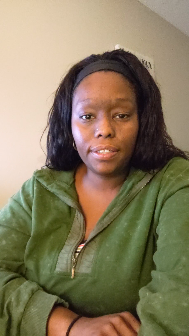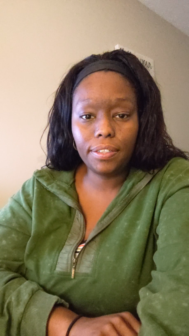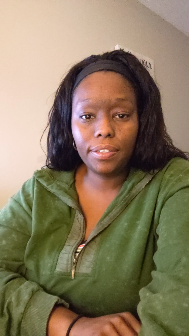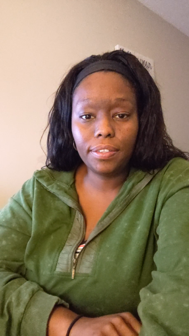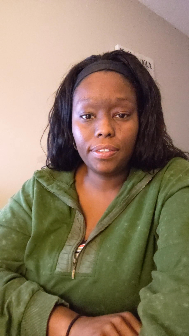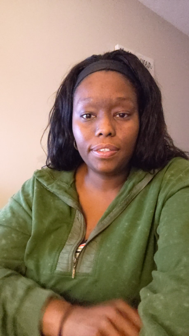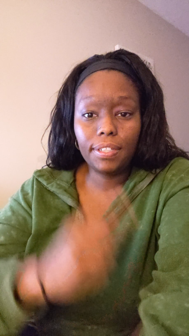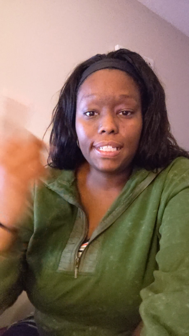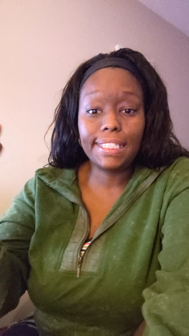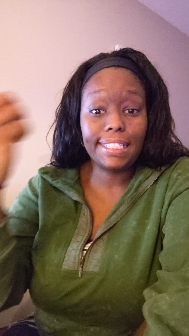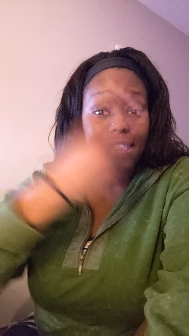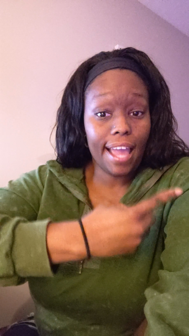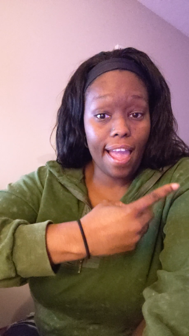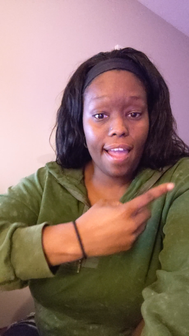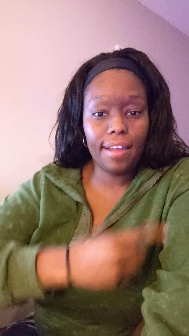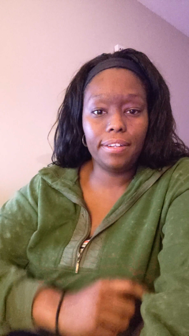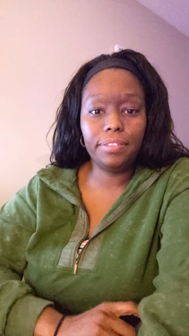day